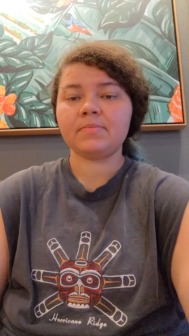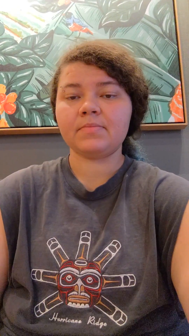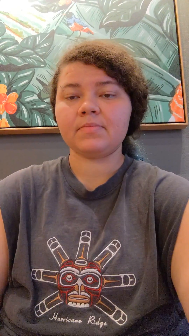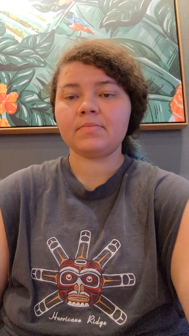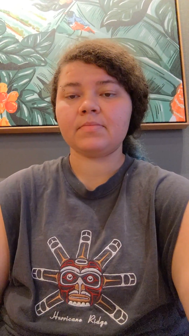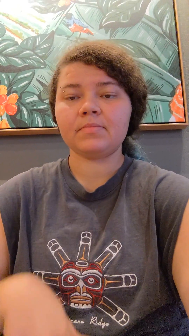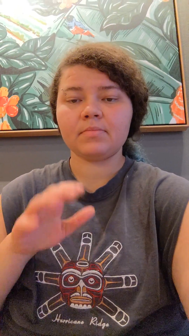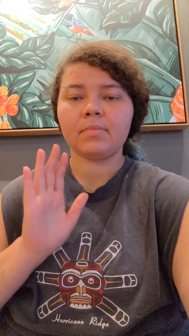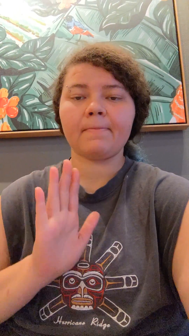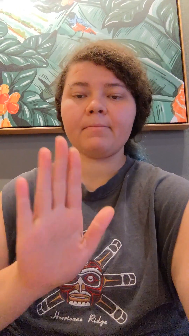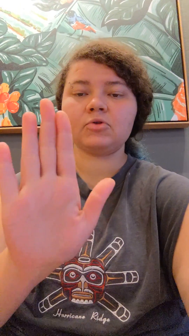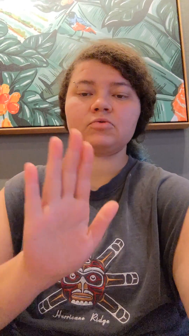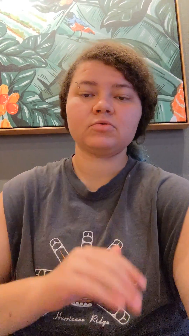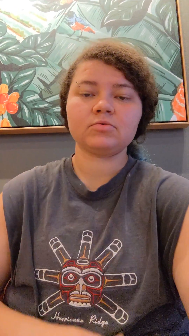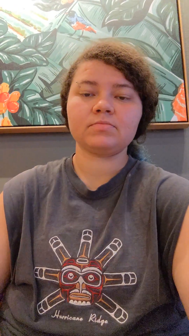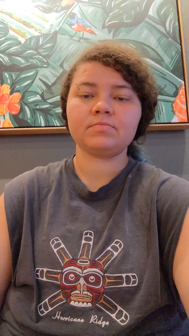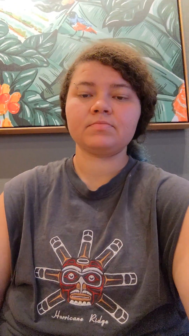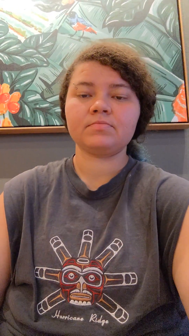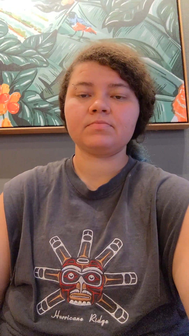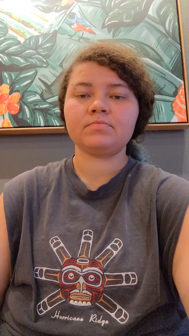push